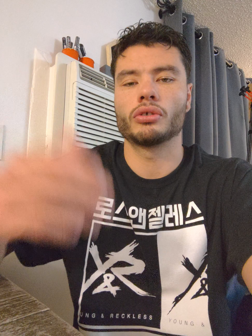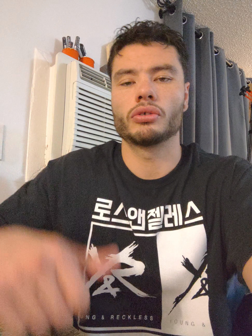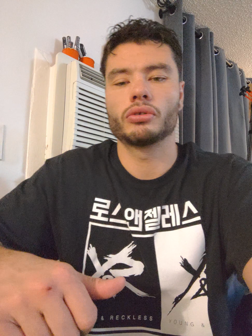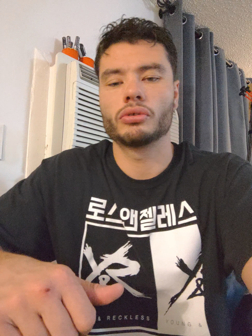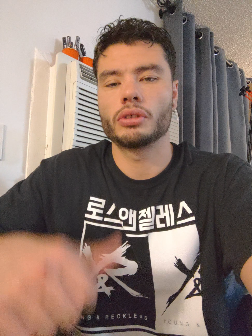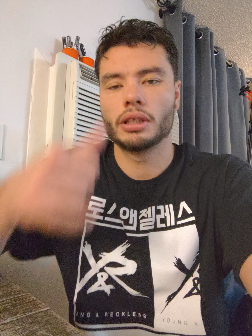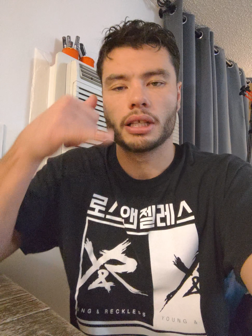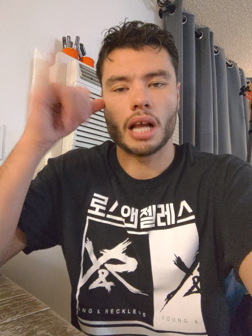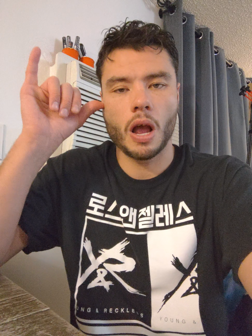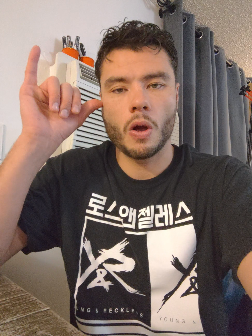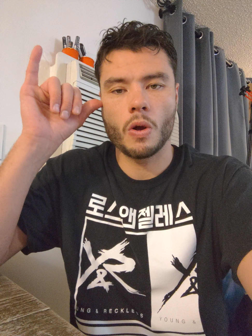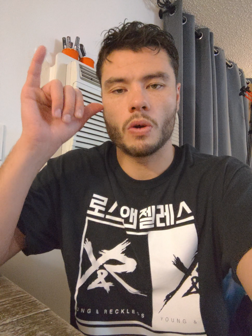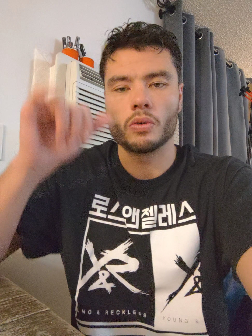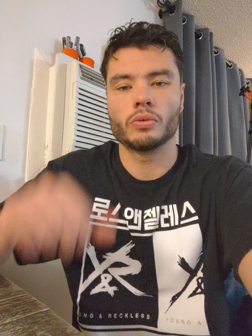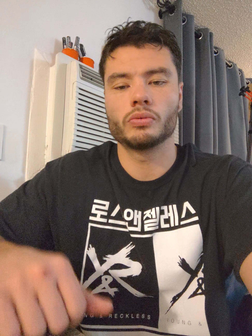cow